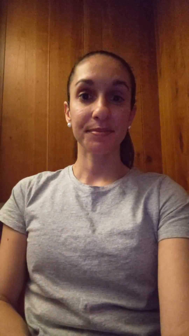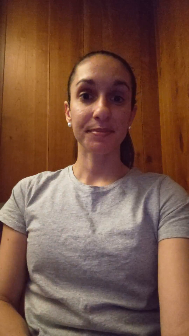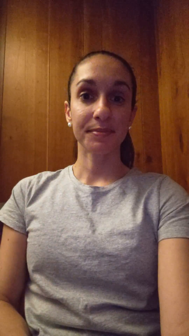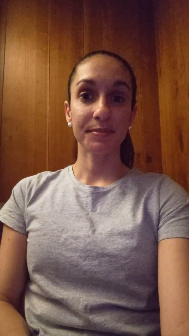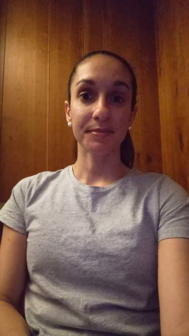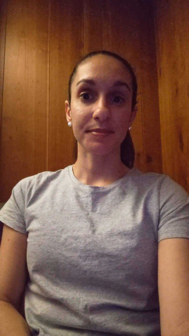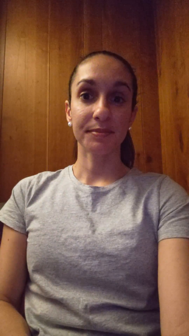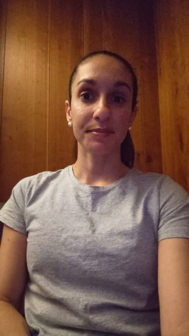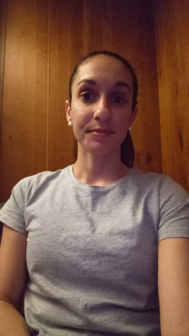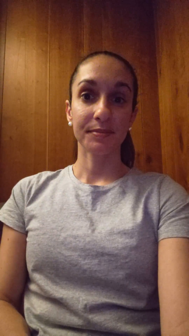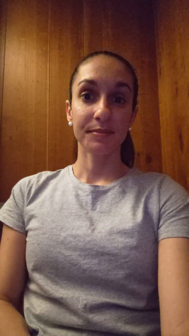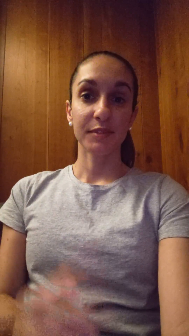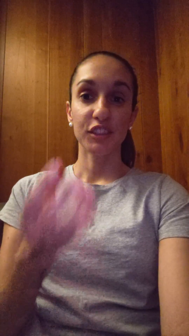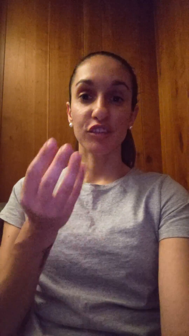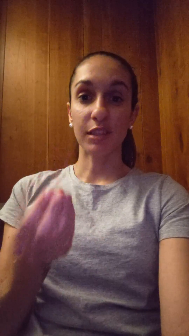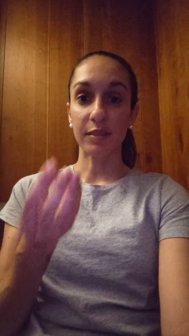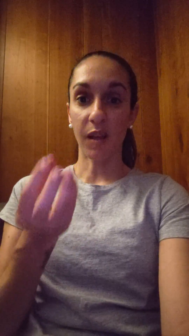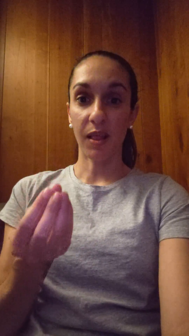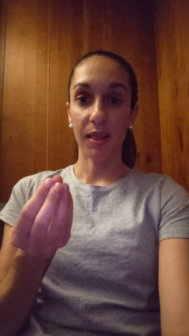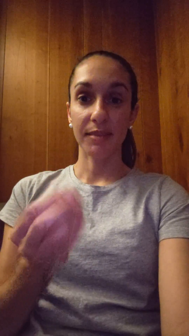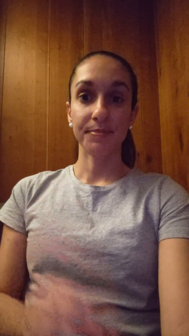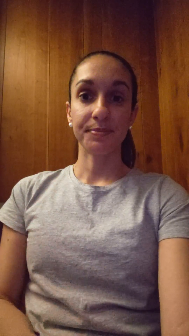gentle